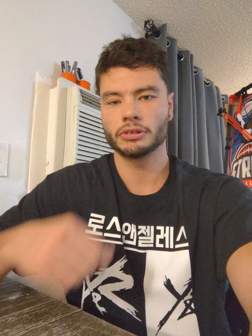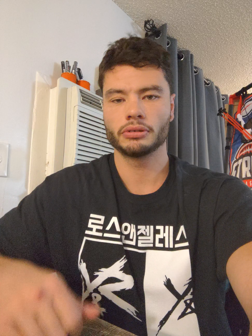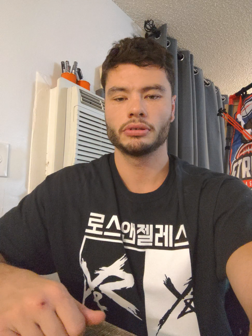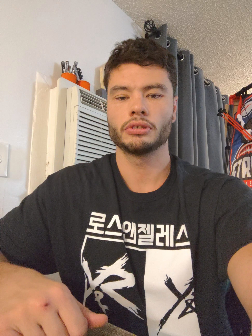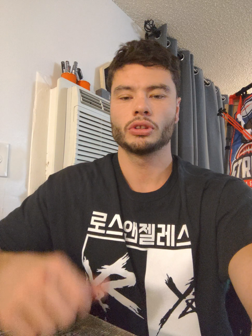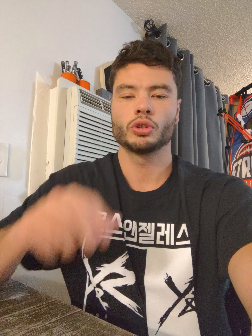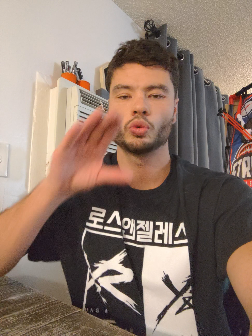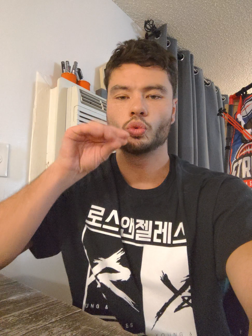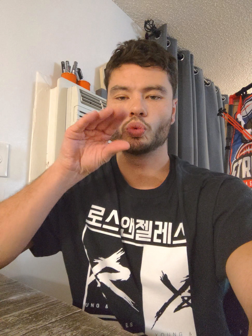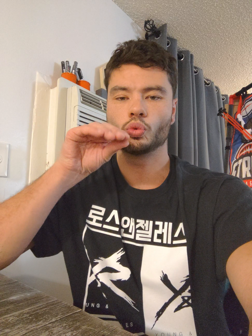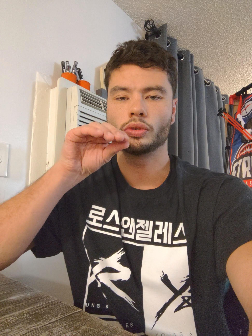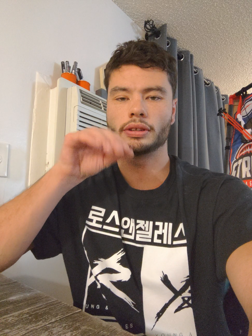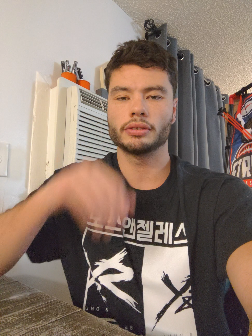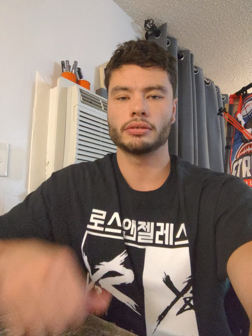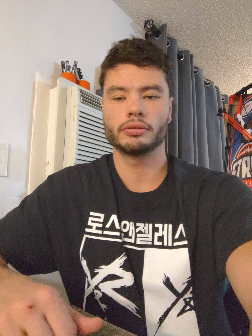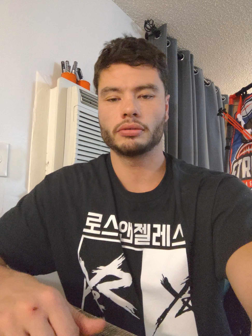goose